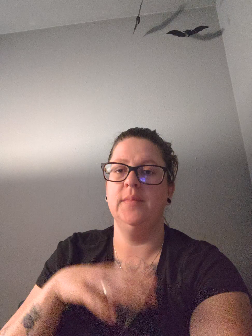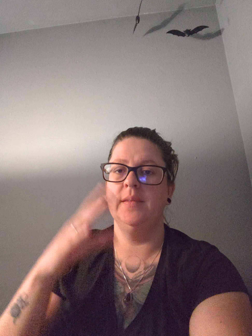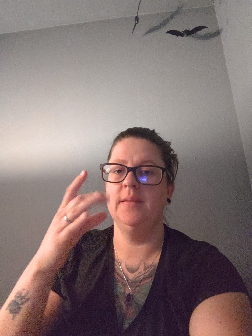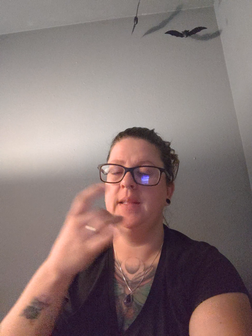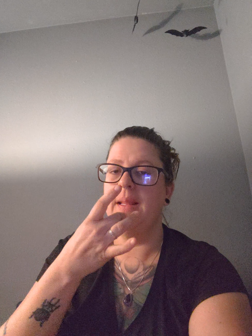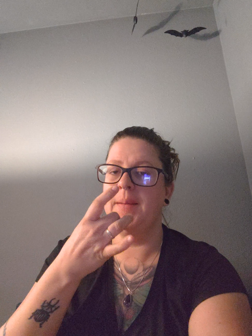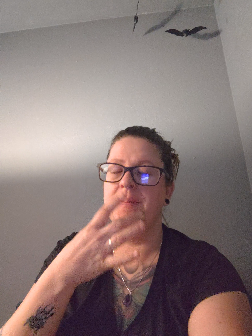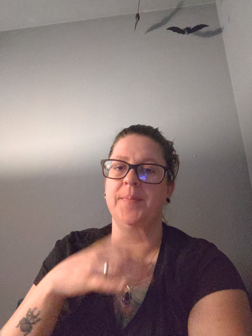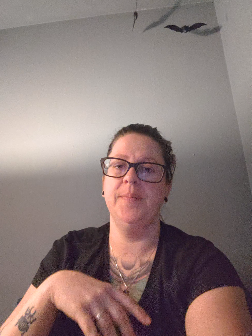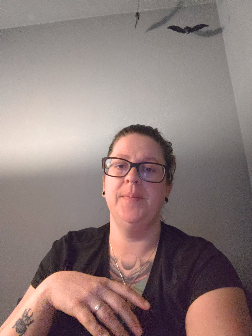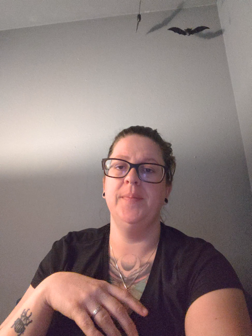lamp